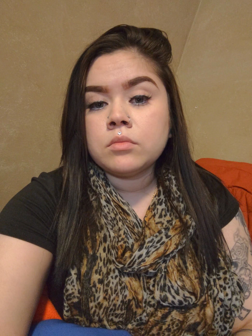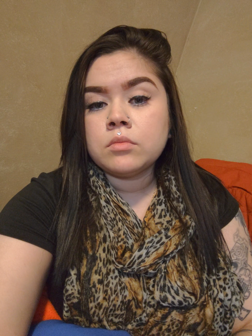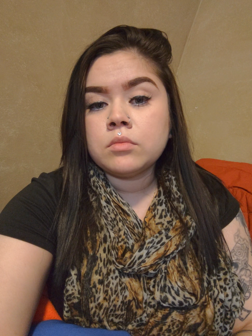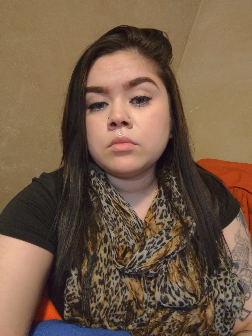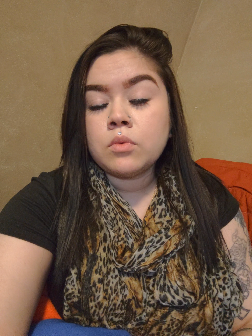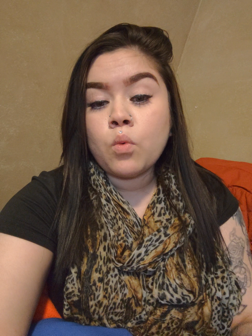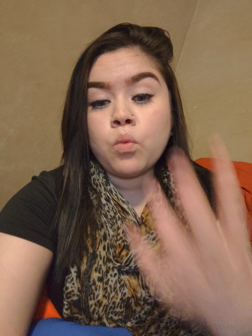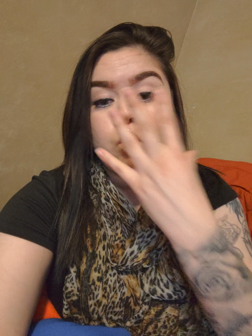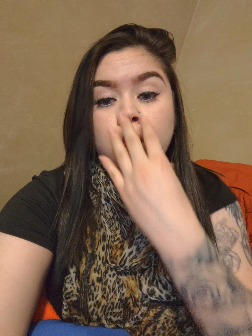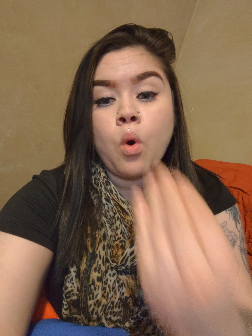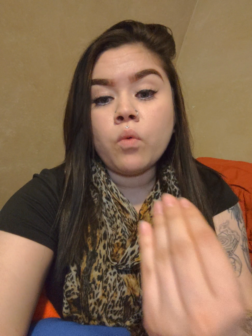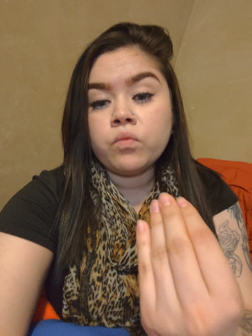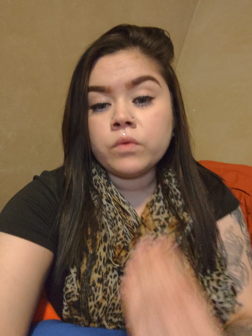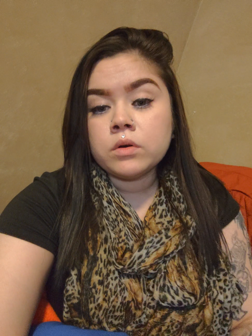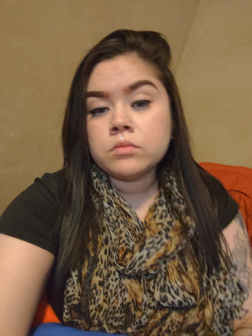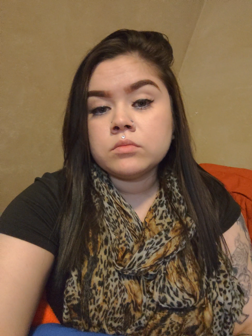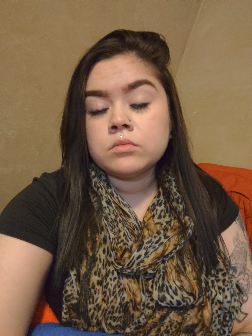wolf